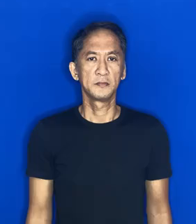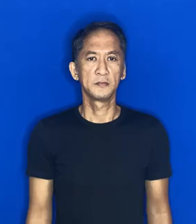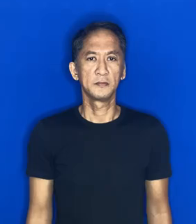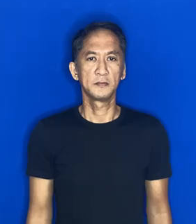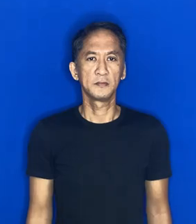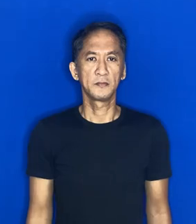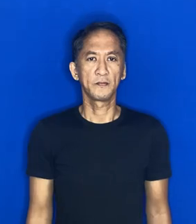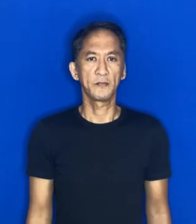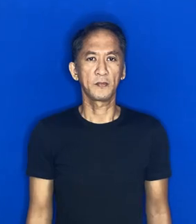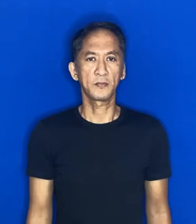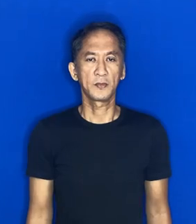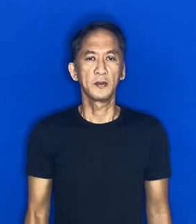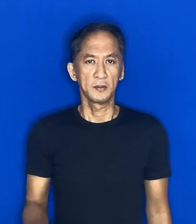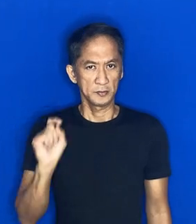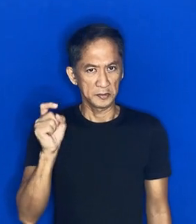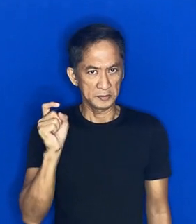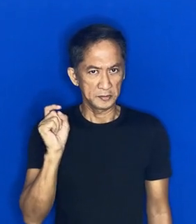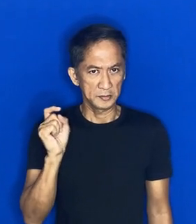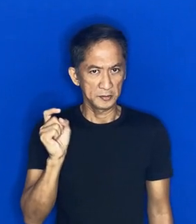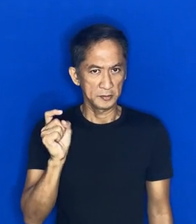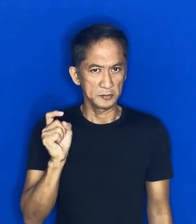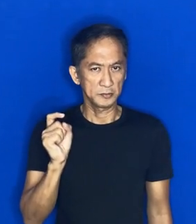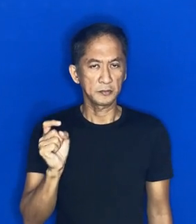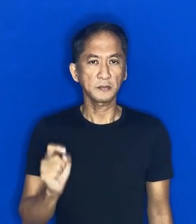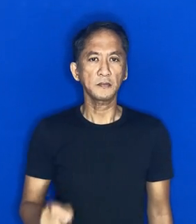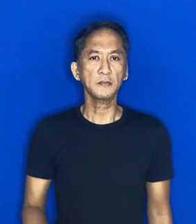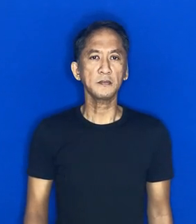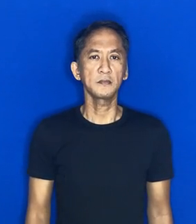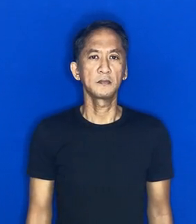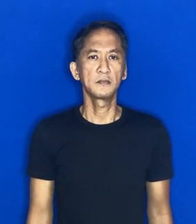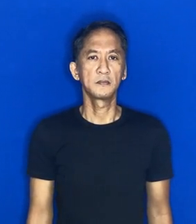fast